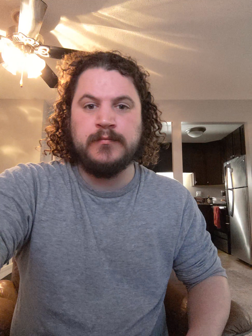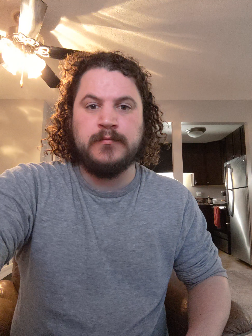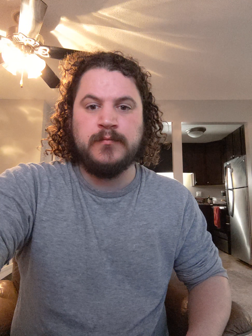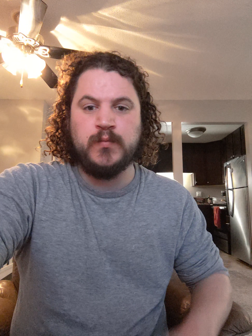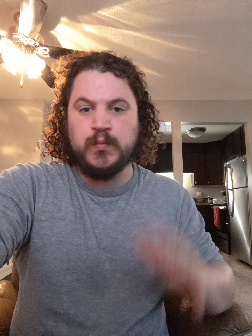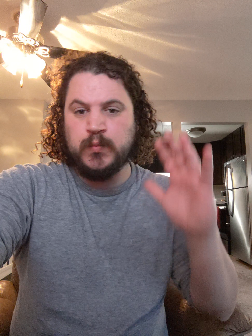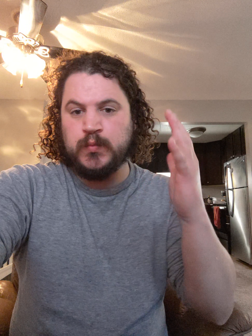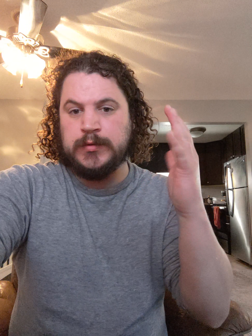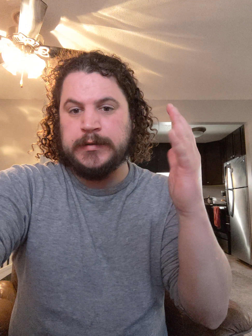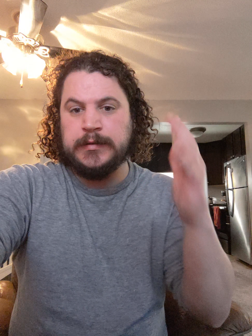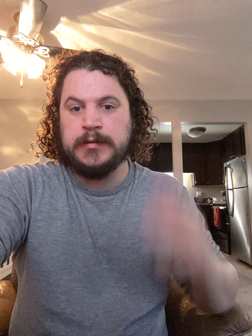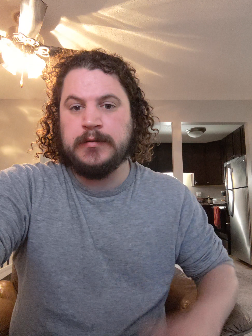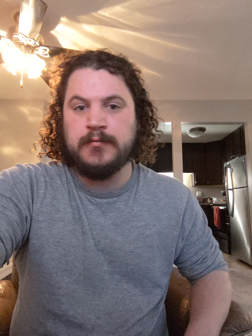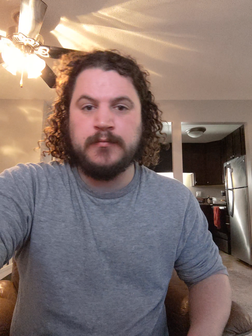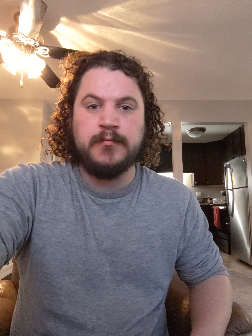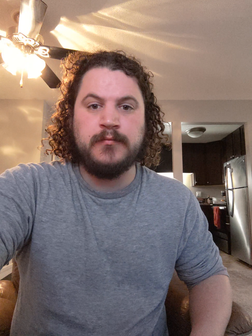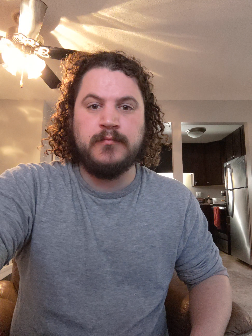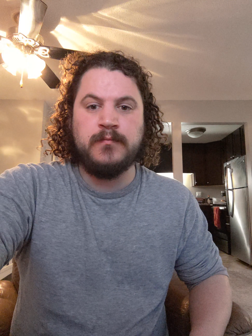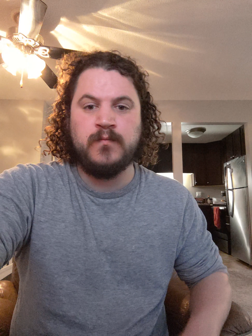tree